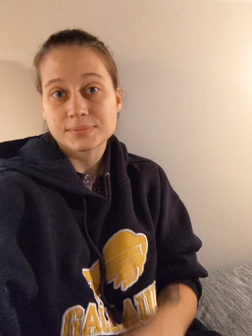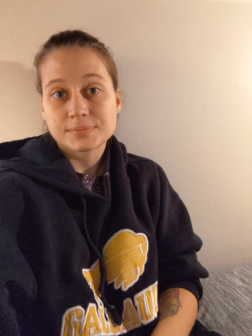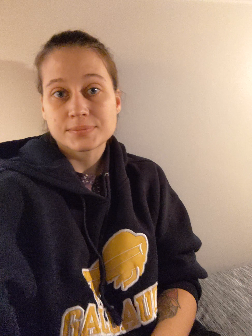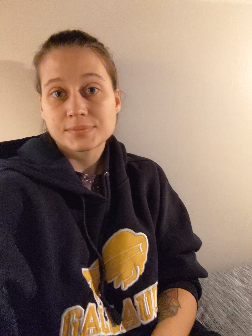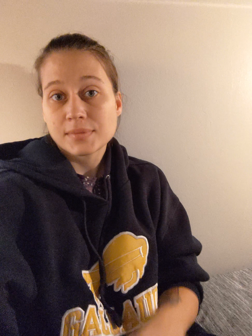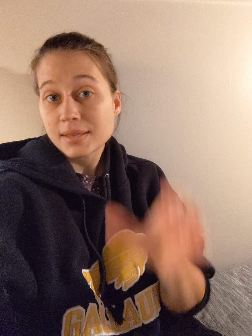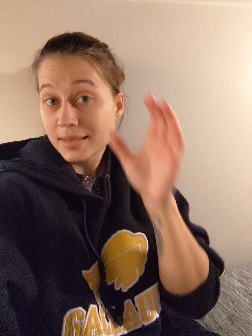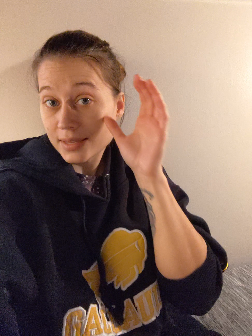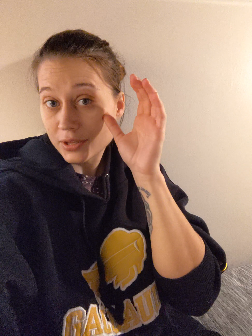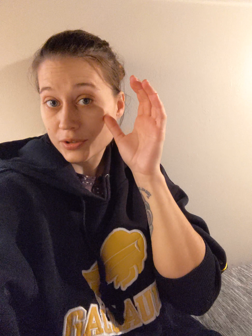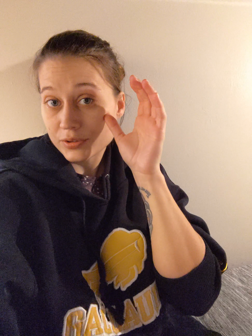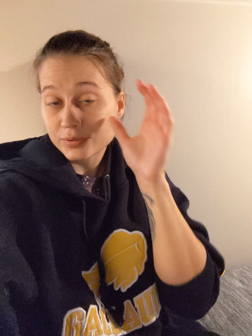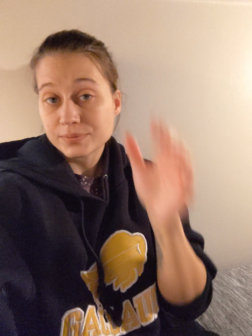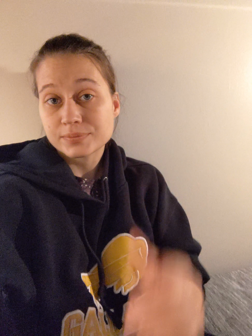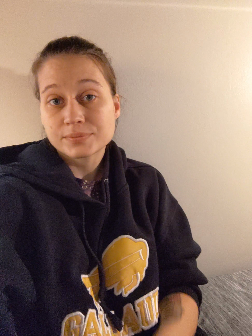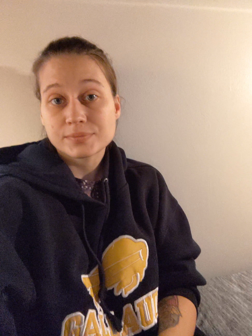hear